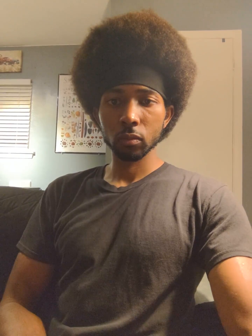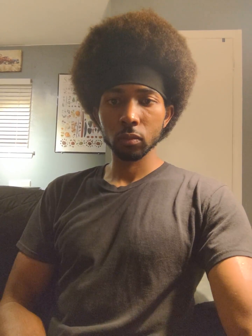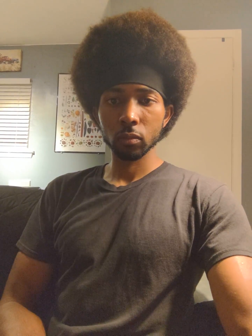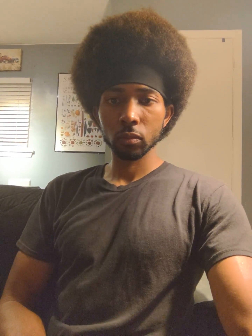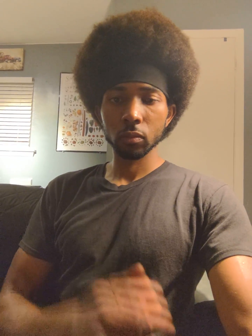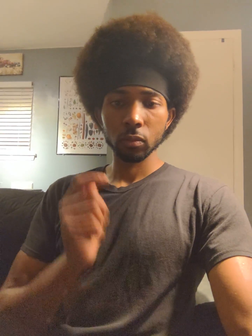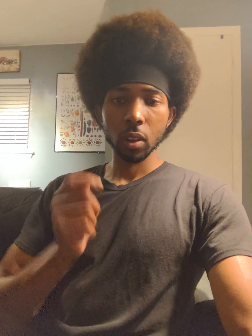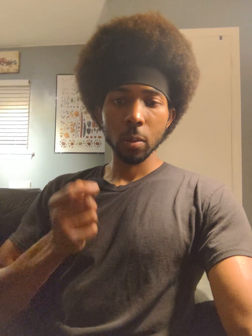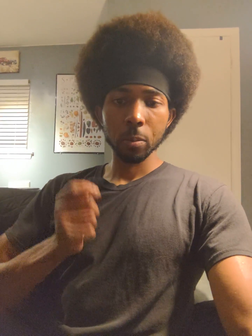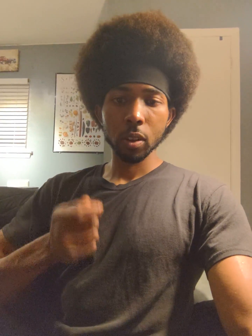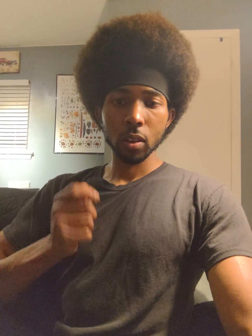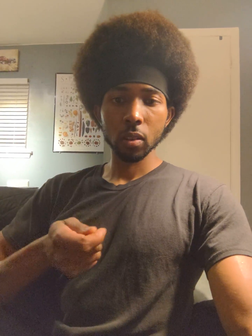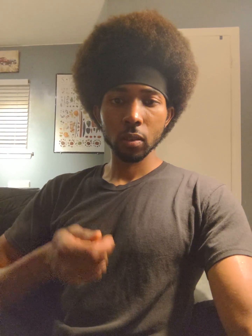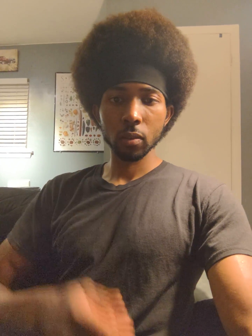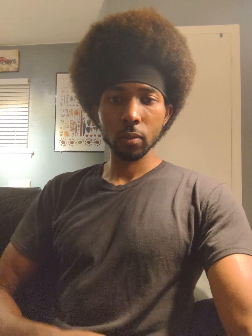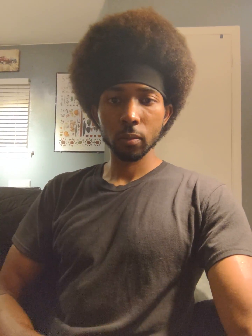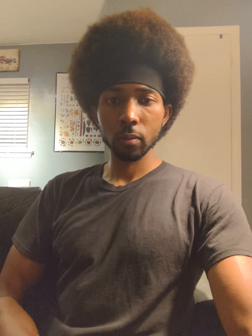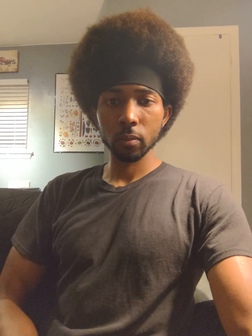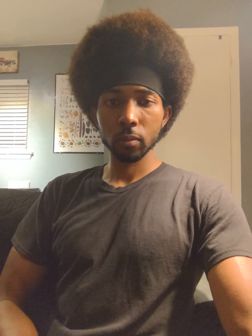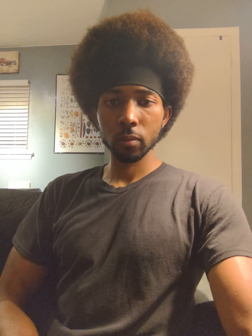cart